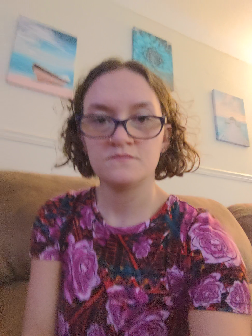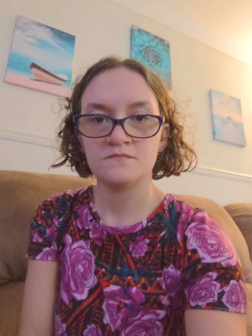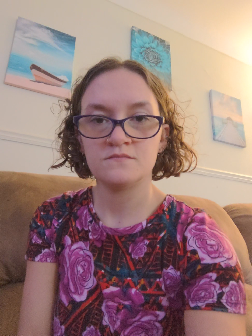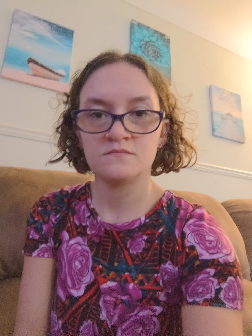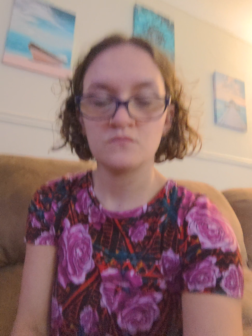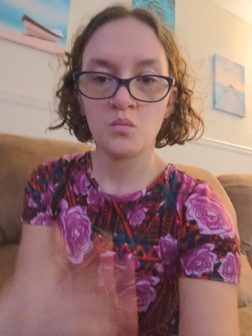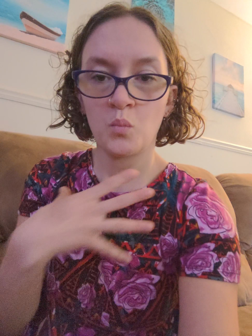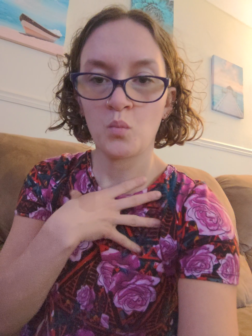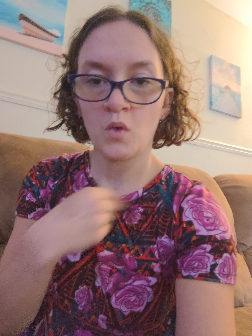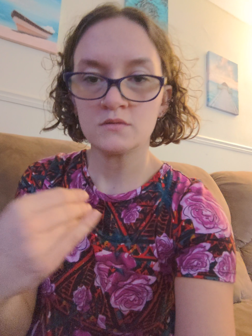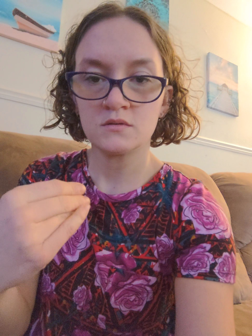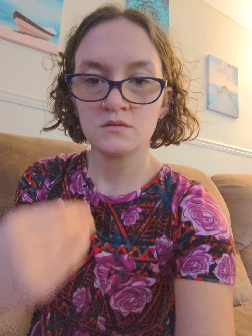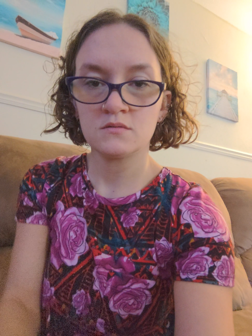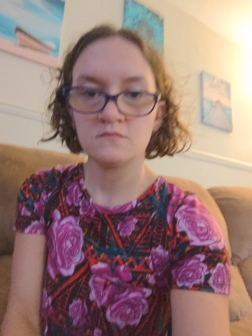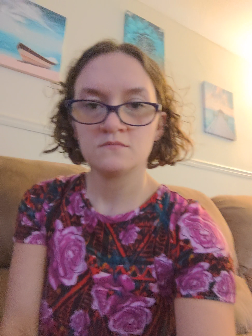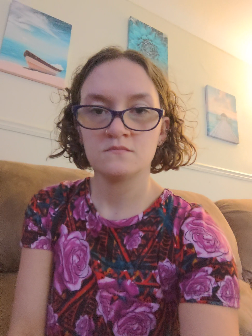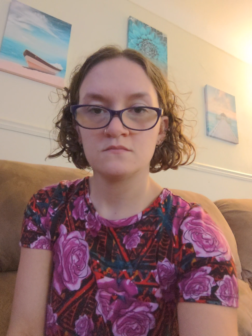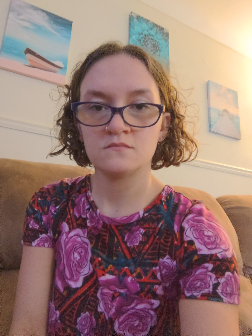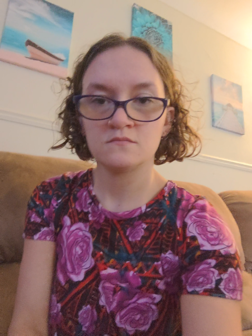white